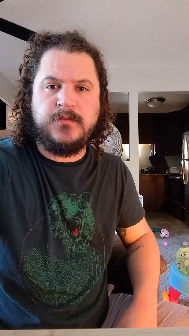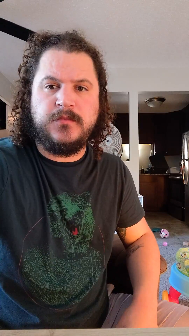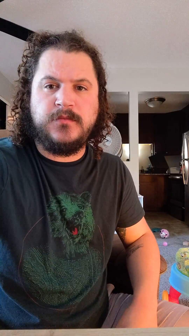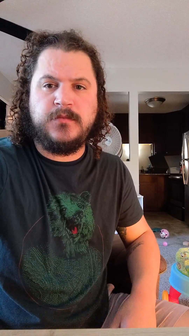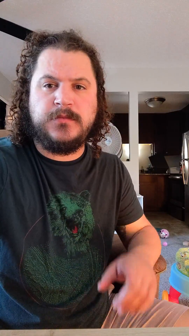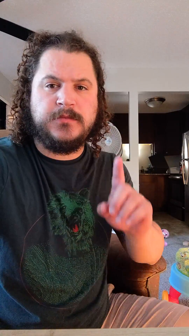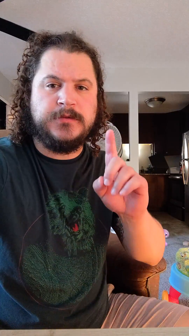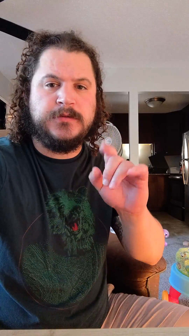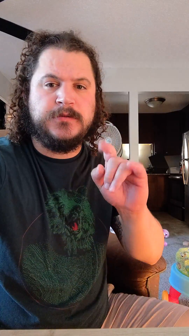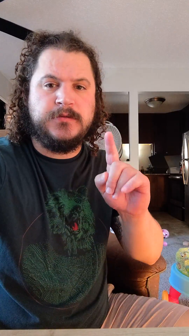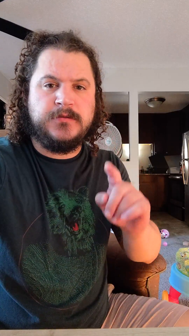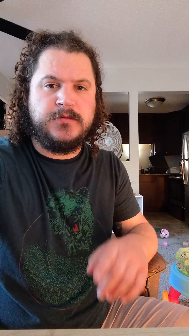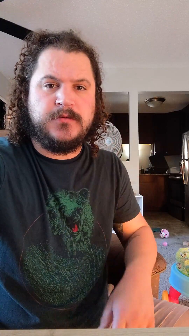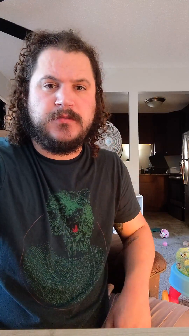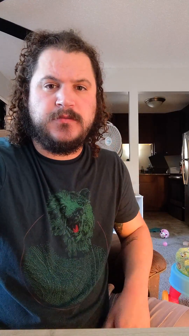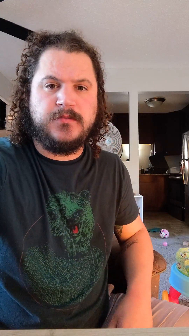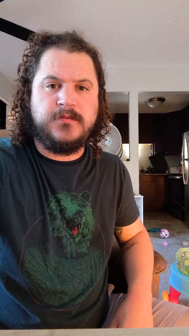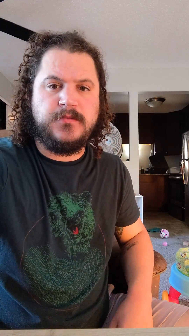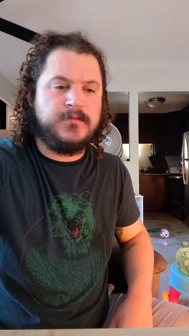did